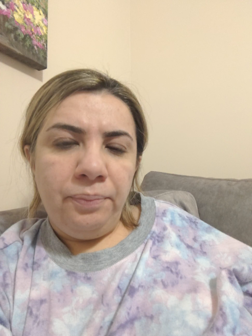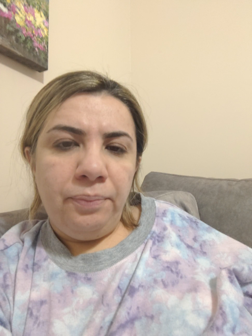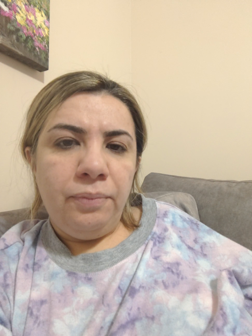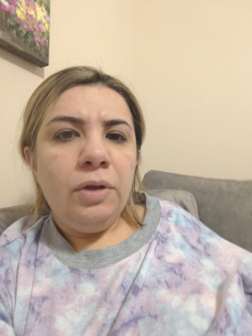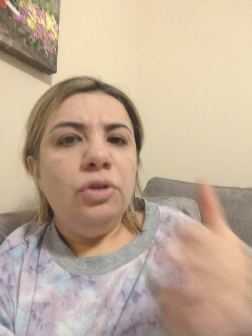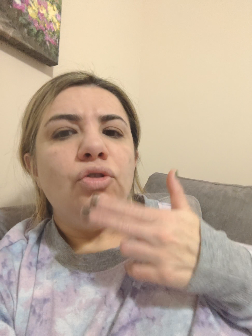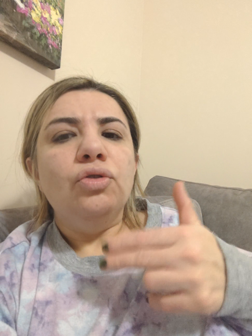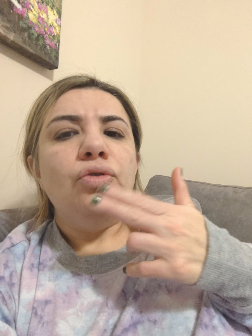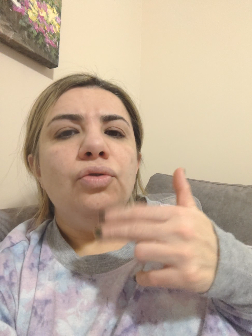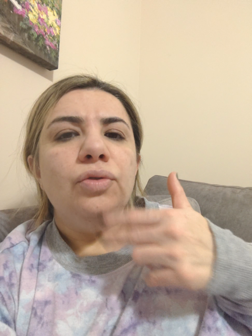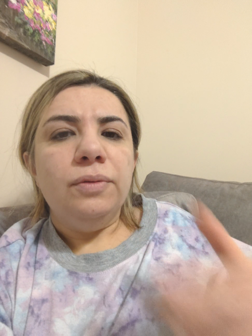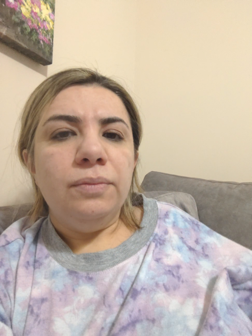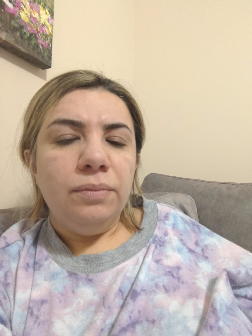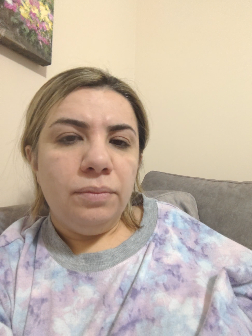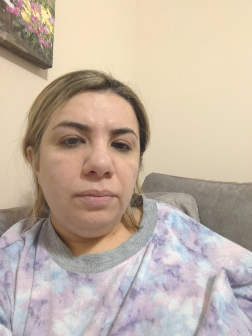cute